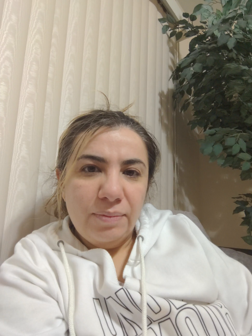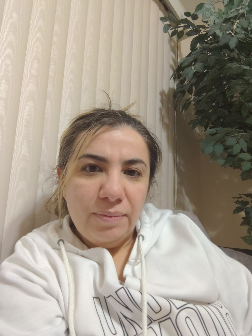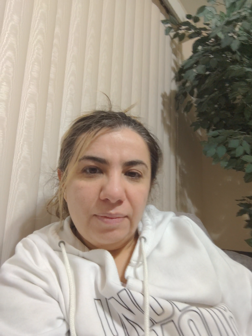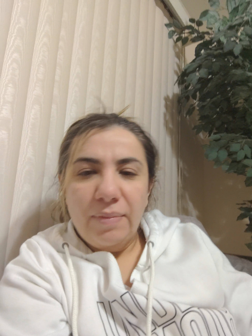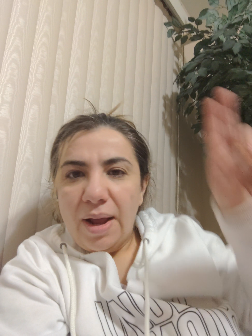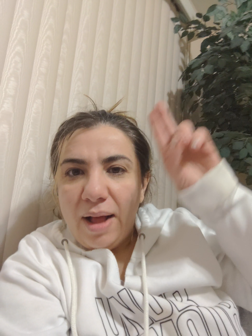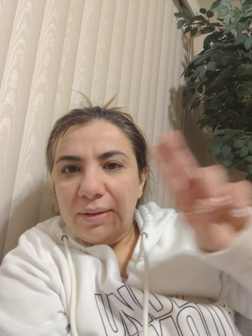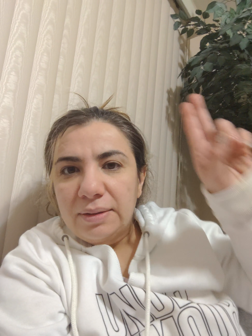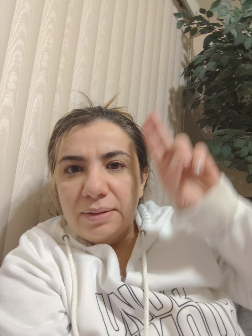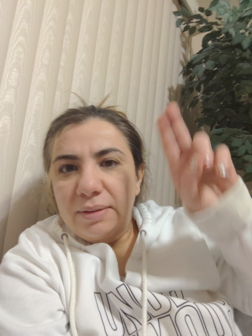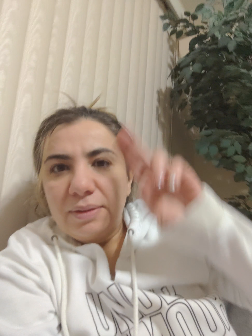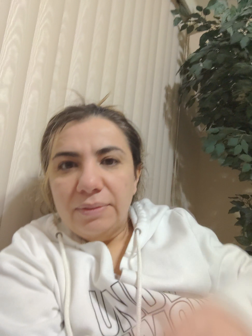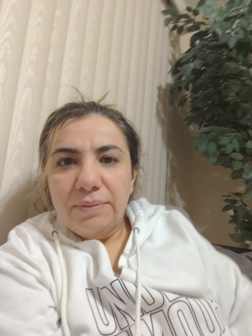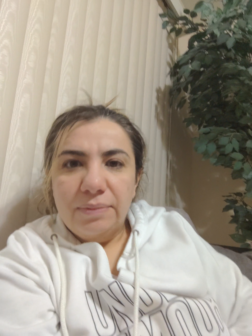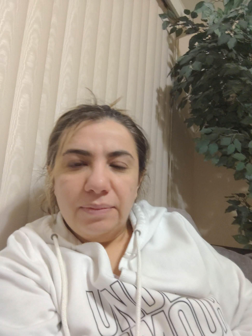uncle